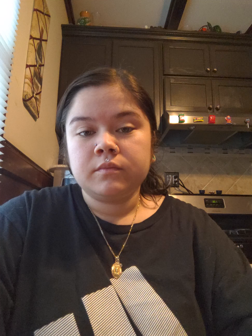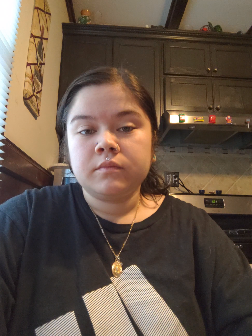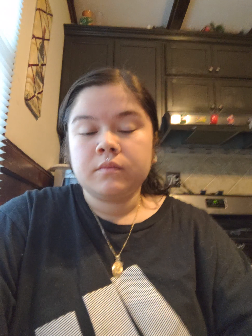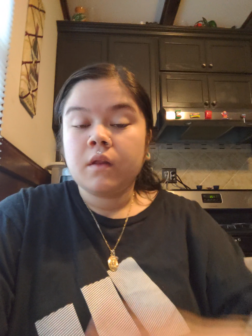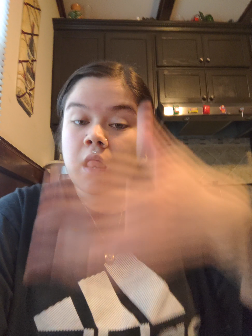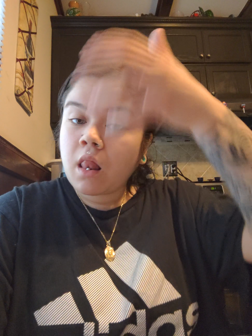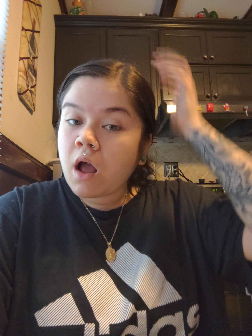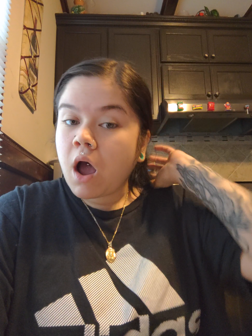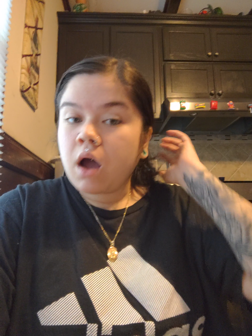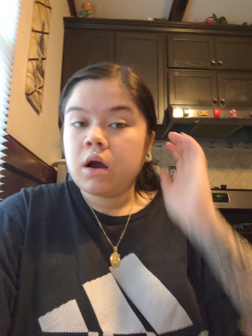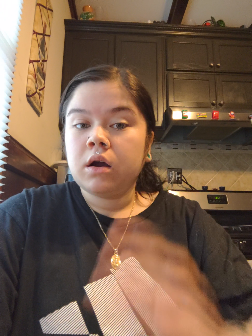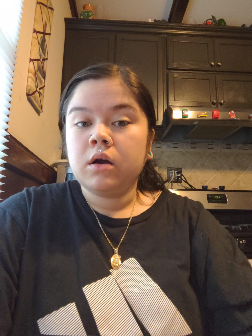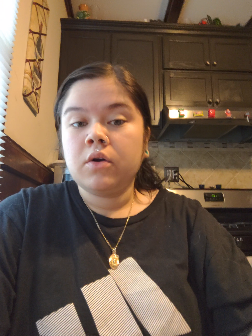lion